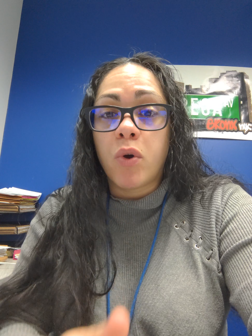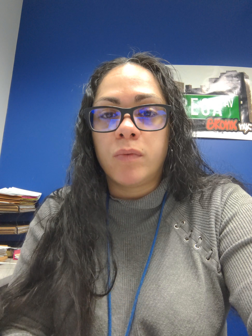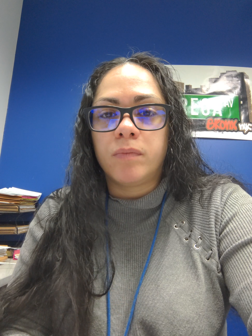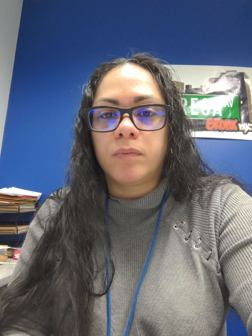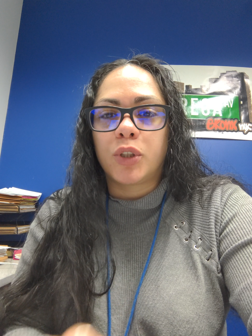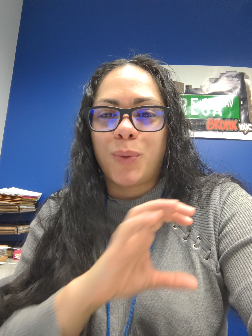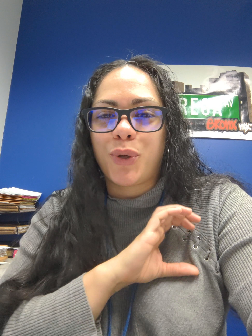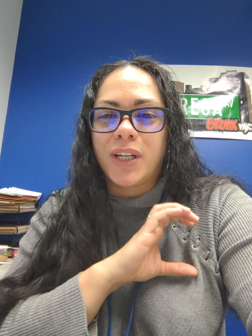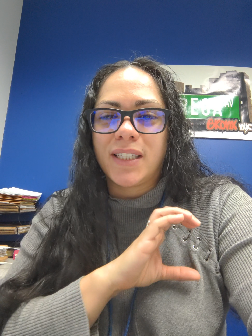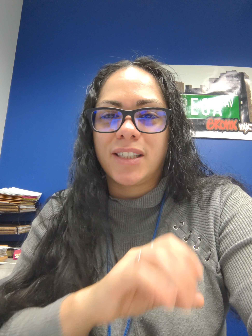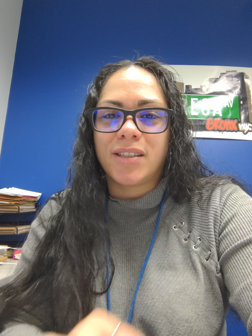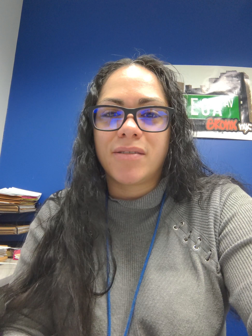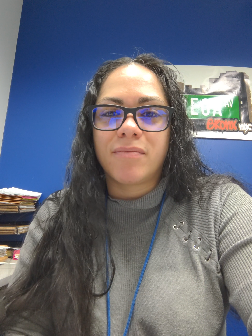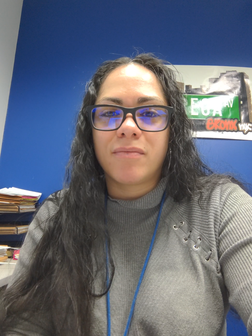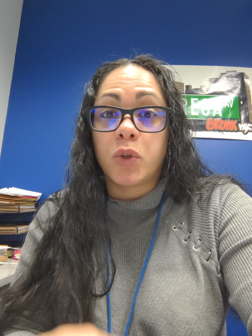police